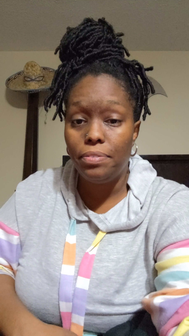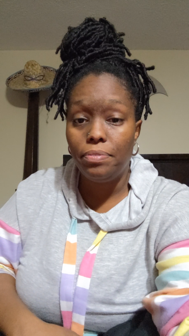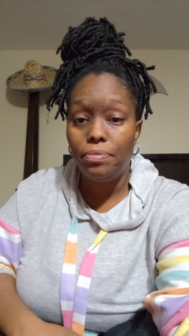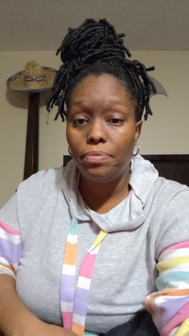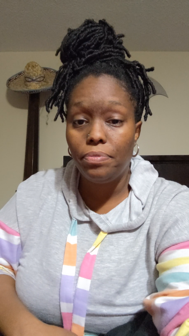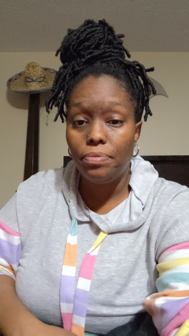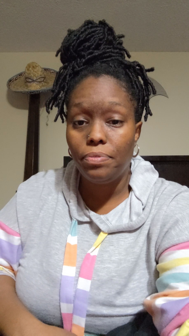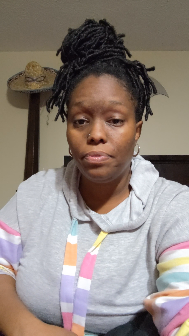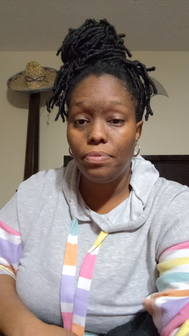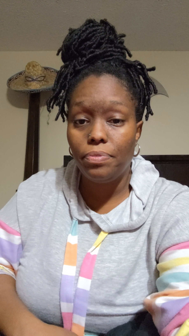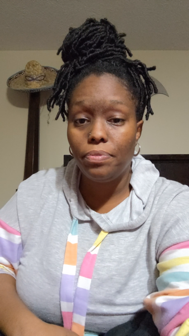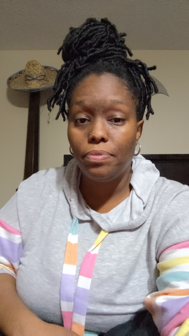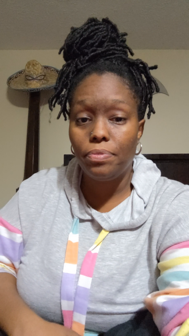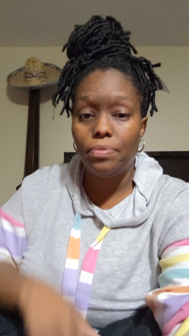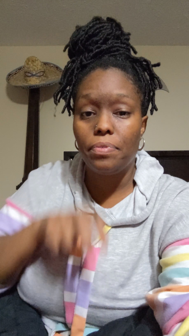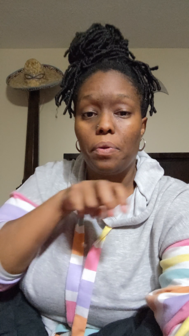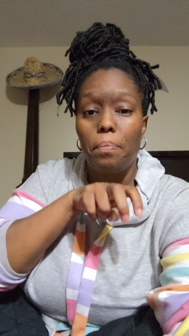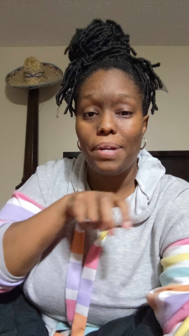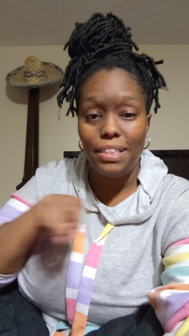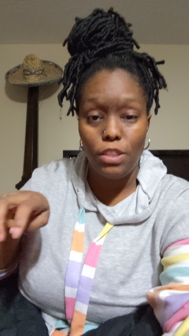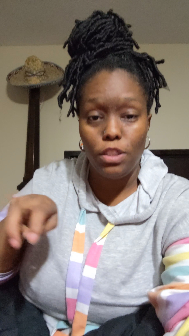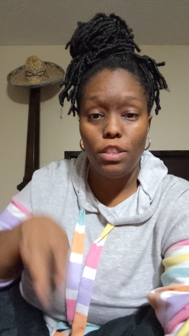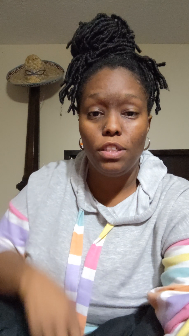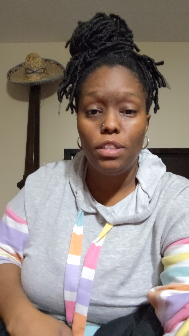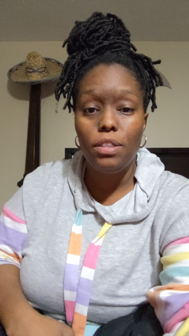bench